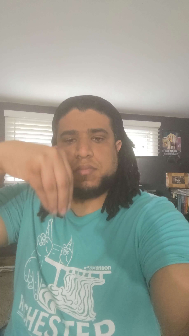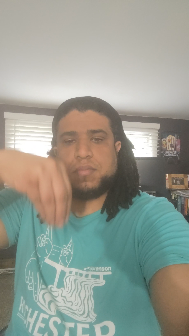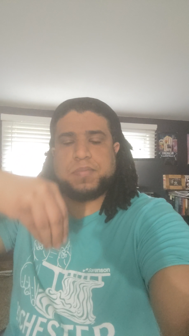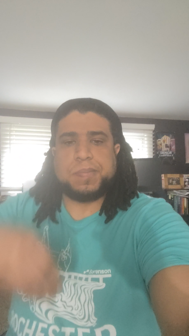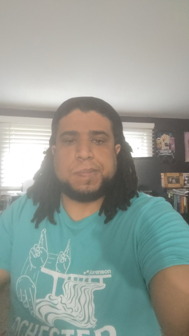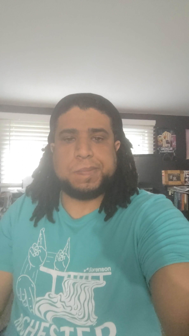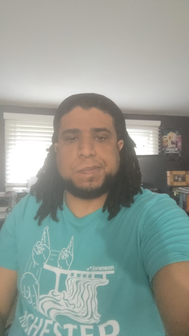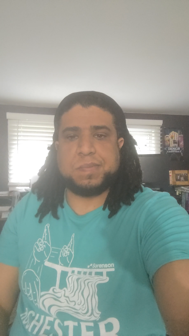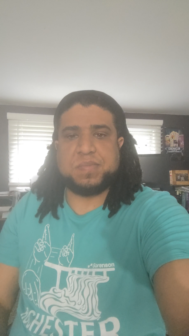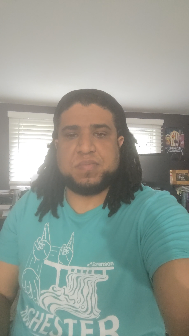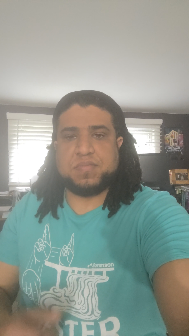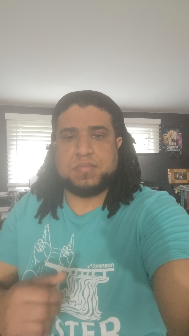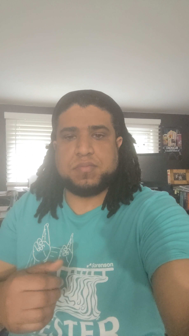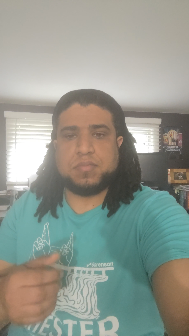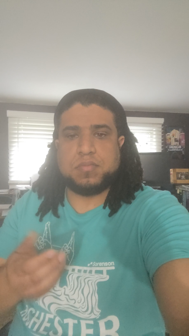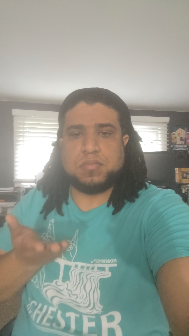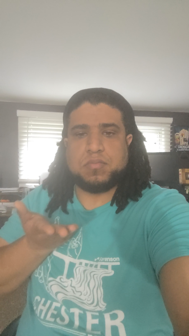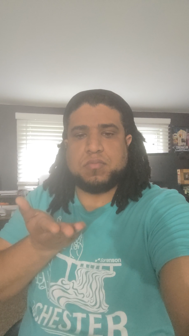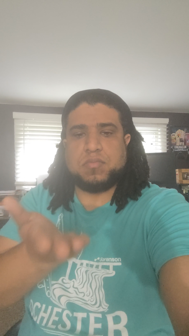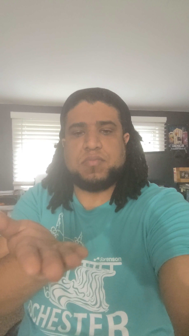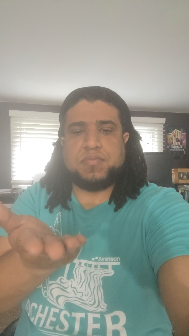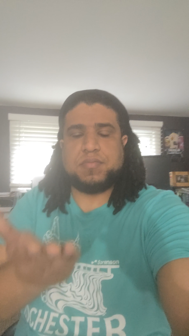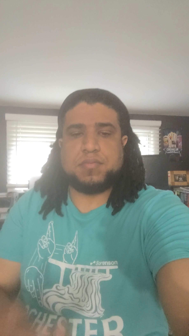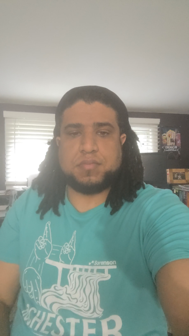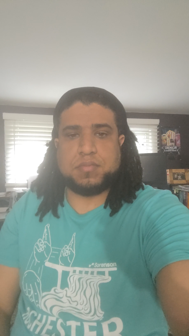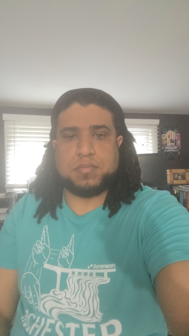oven